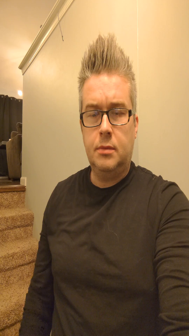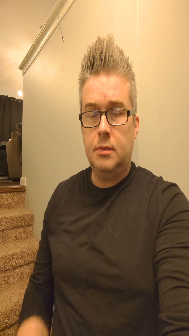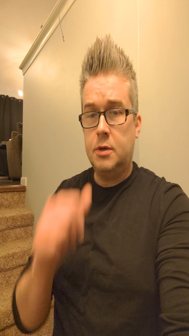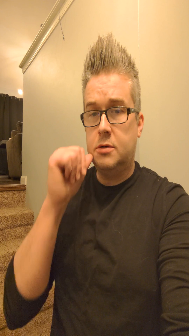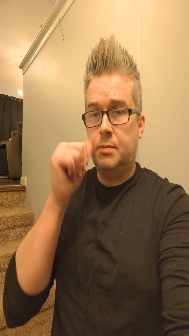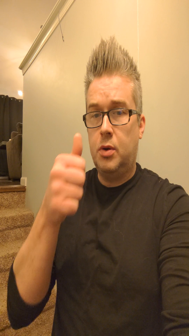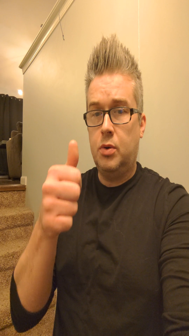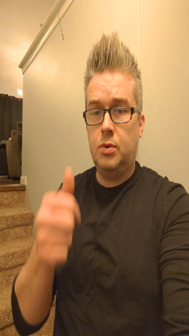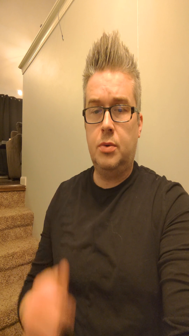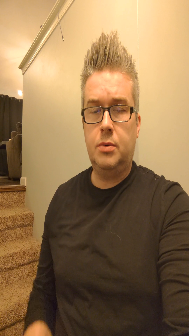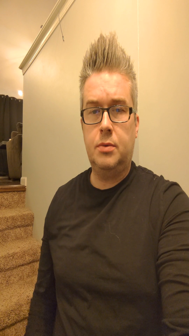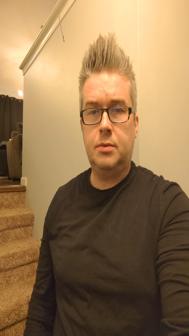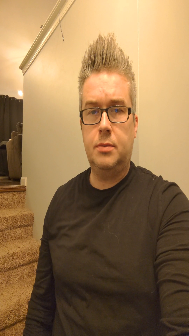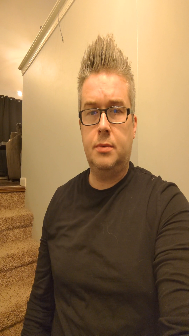tomorrow